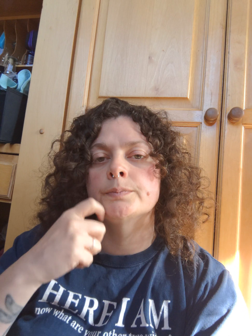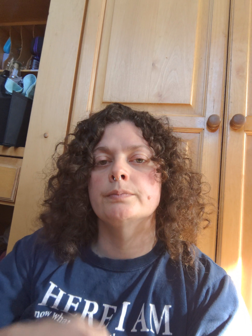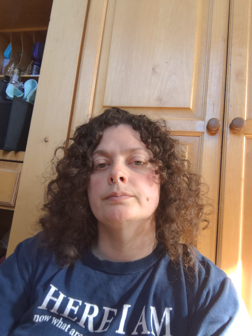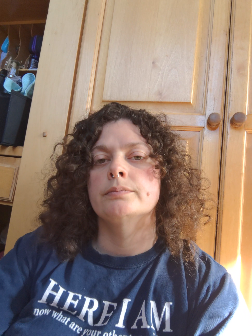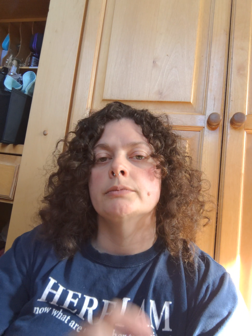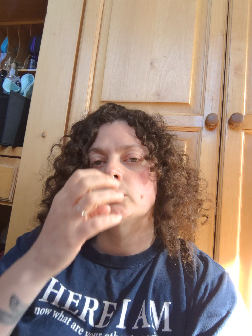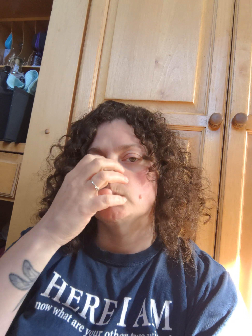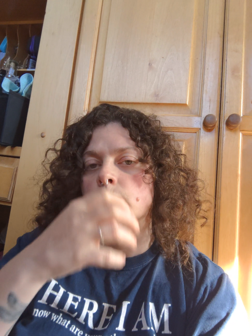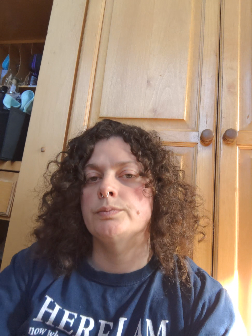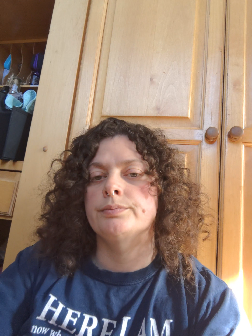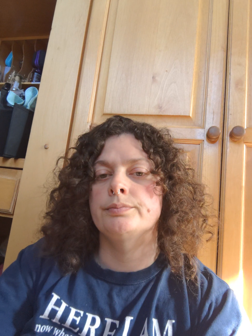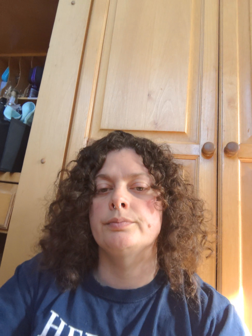clown